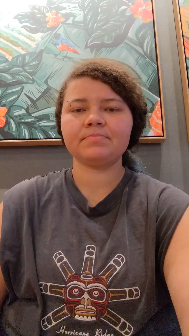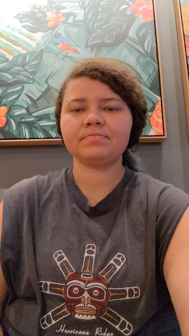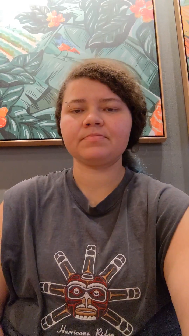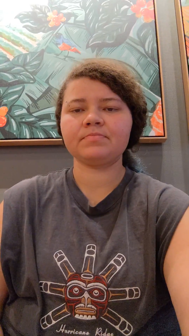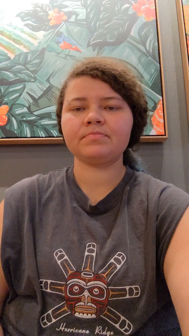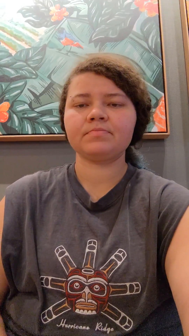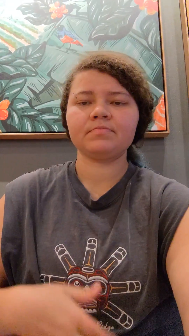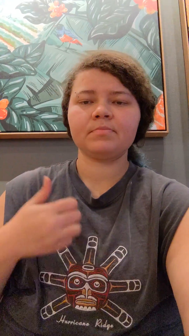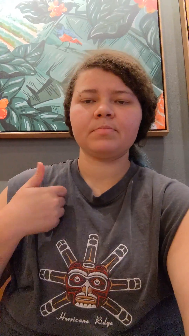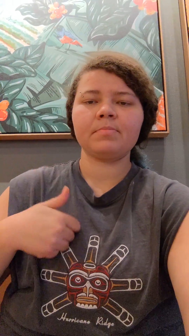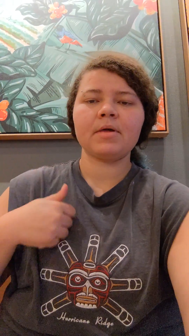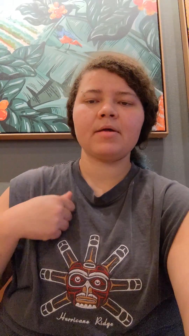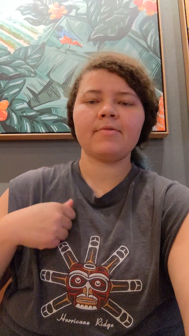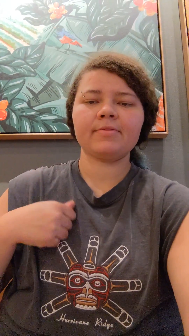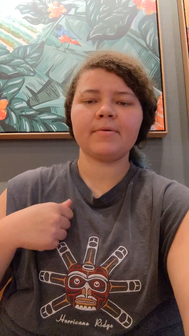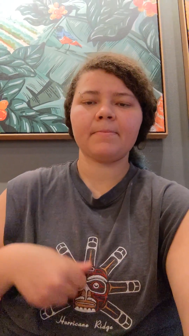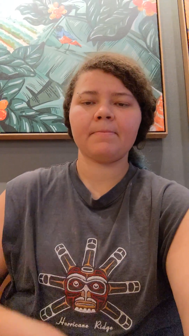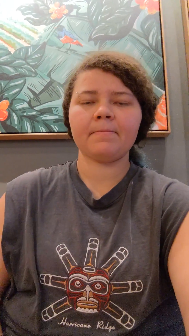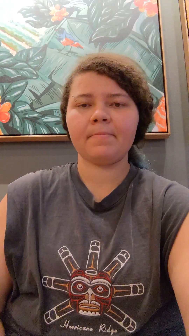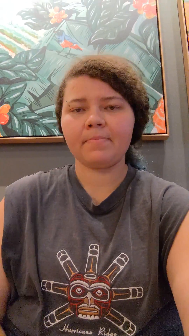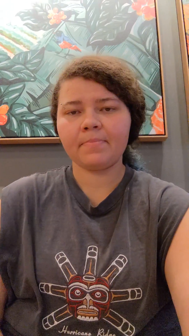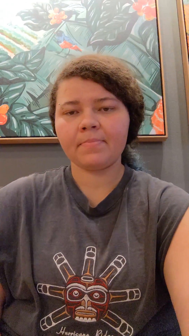bathtub